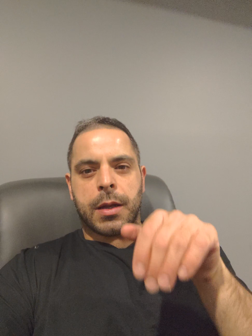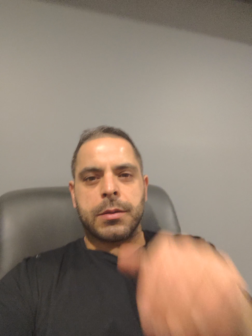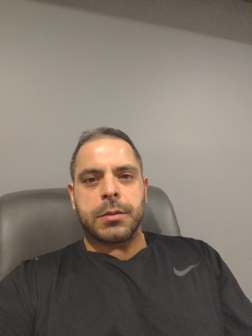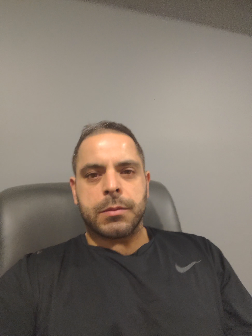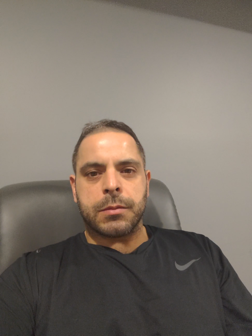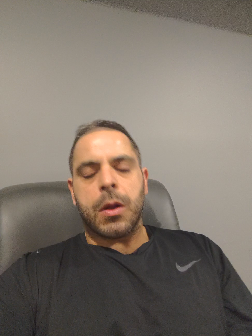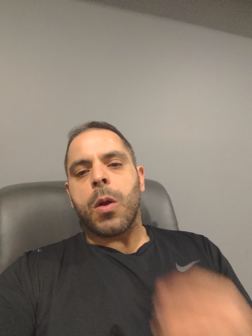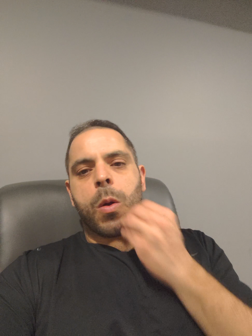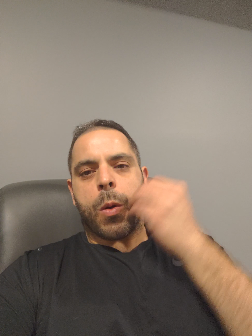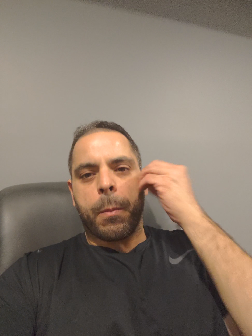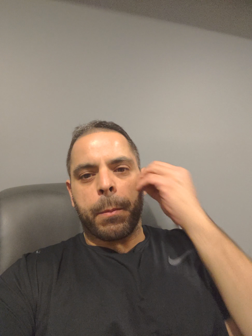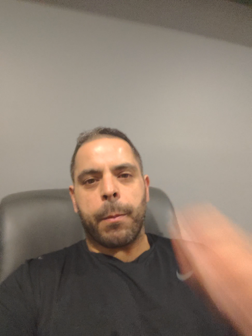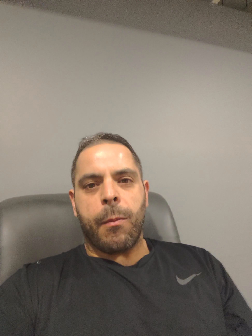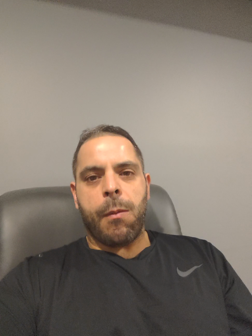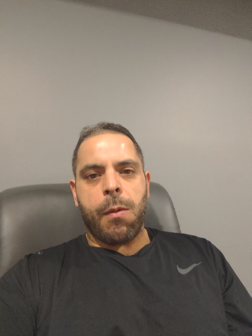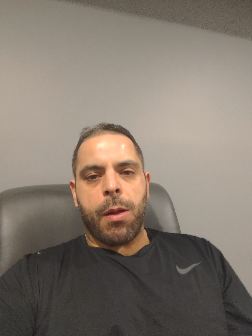home